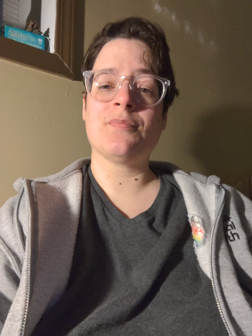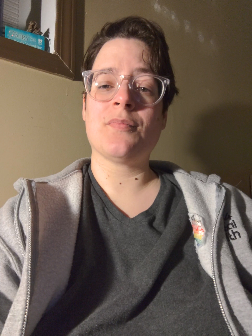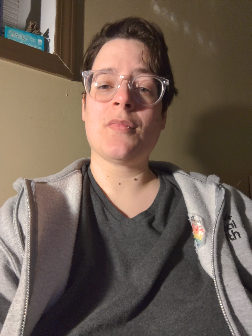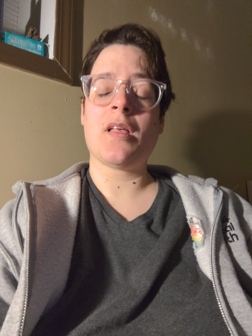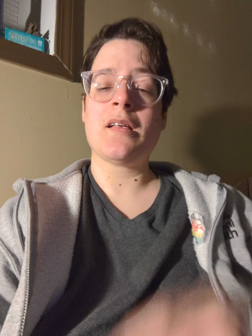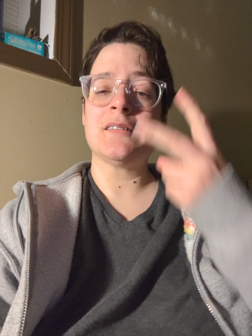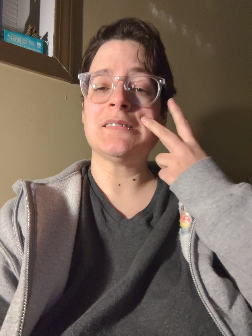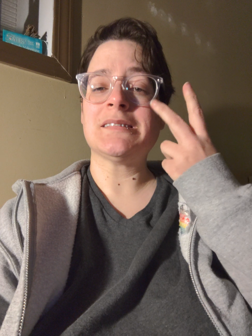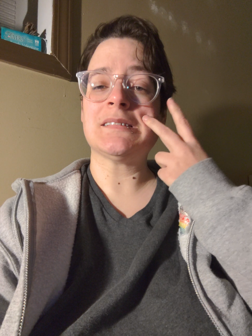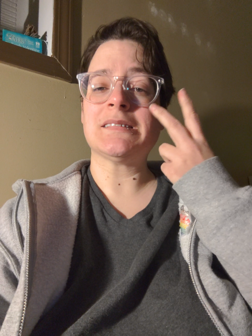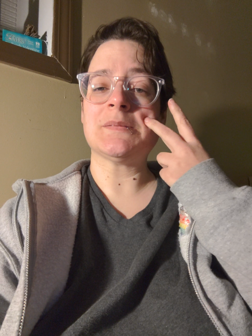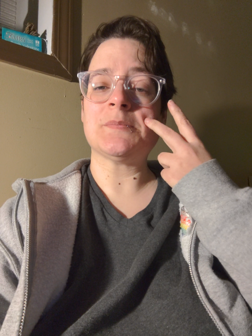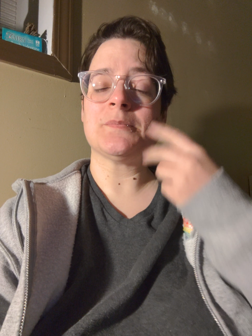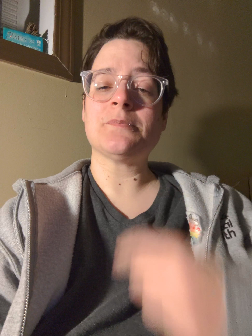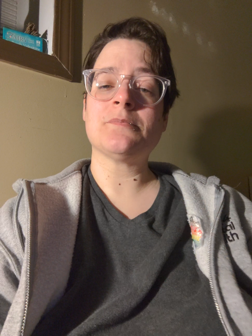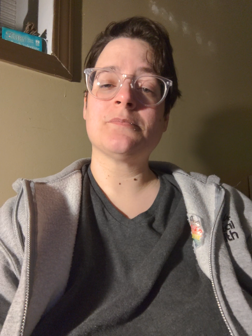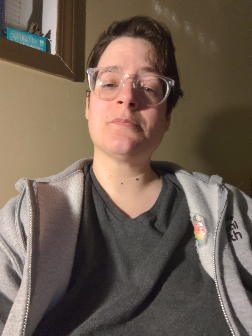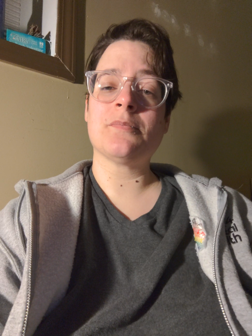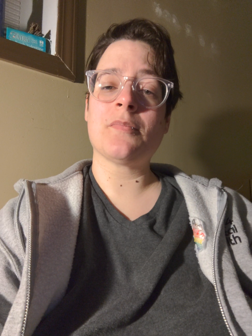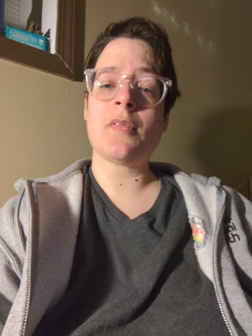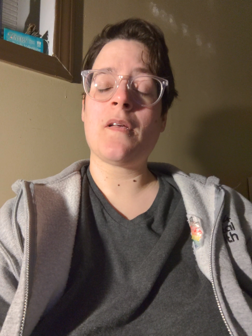see